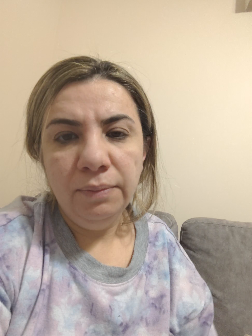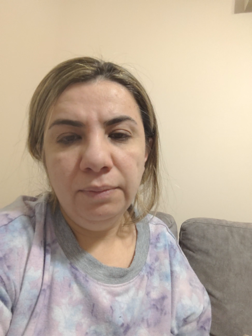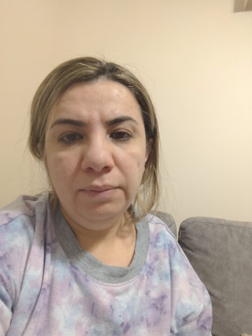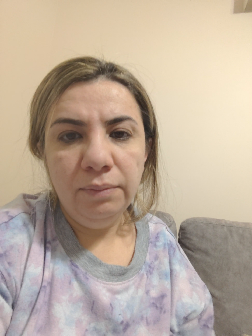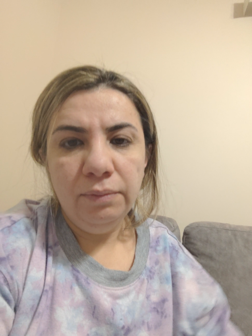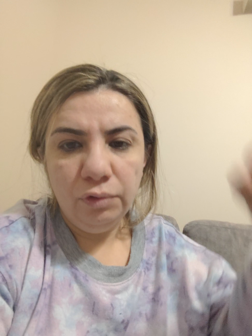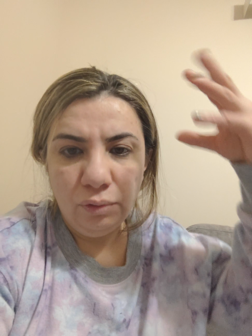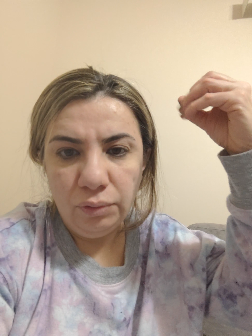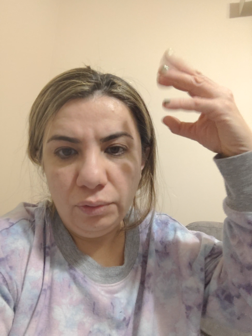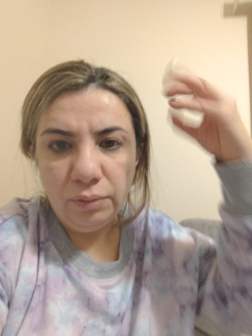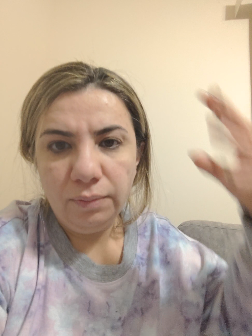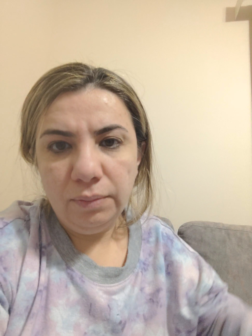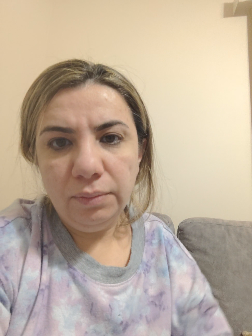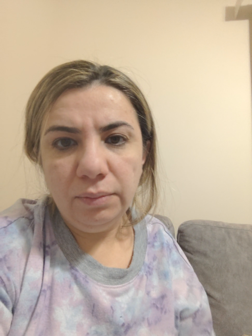shower